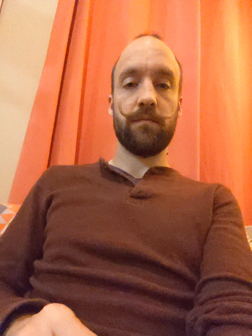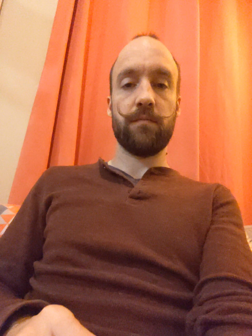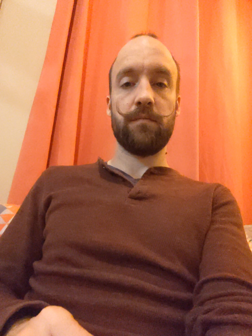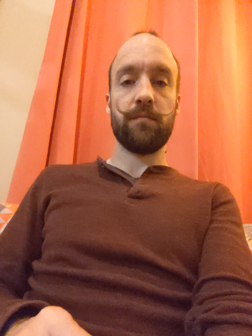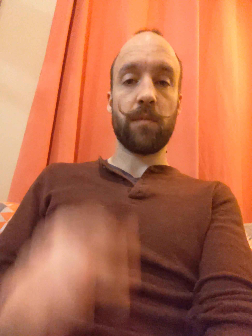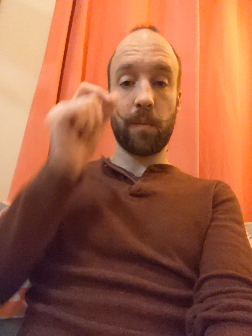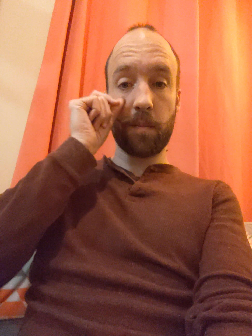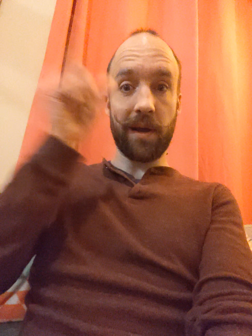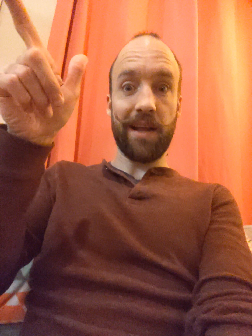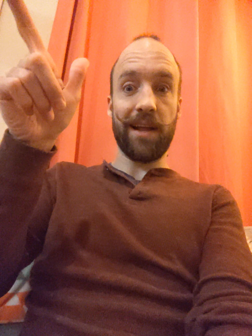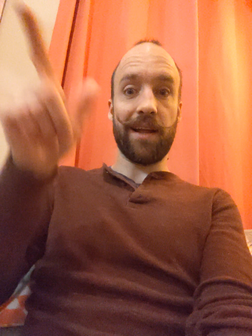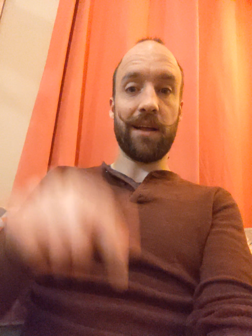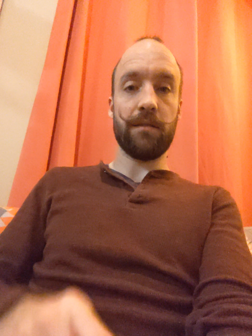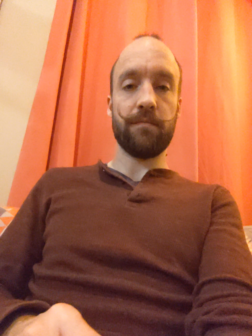awake